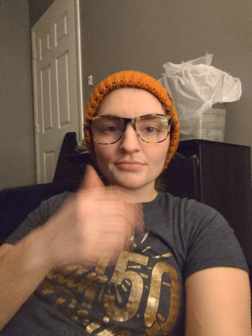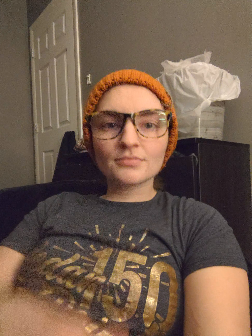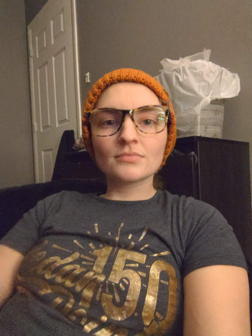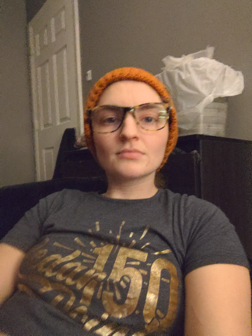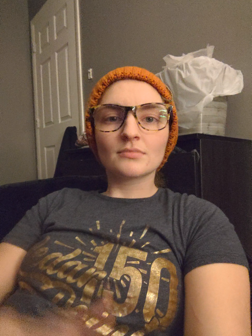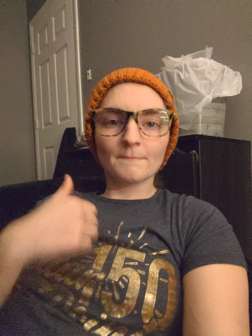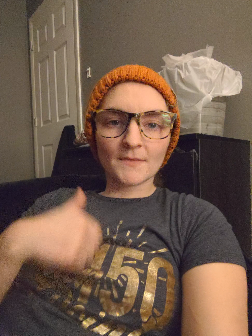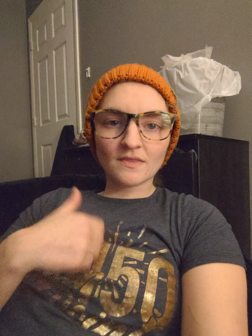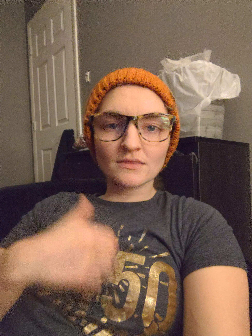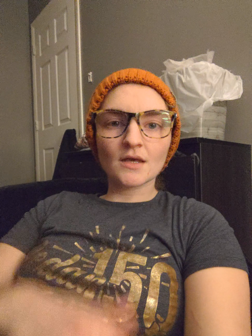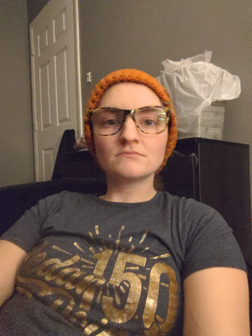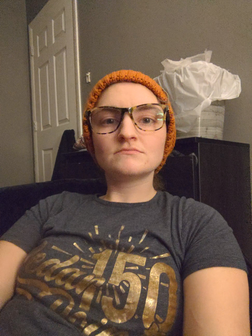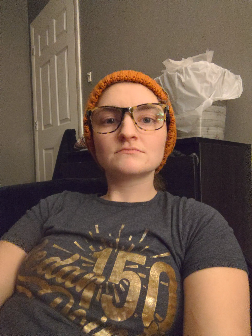bath